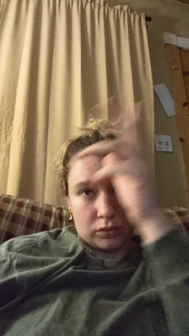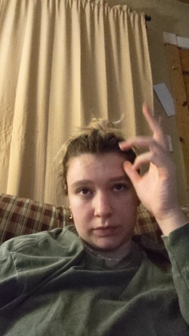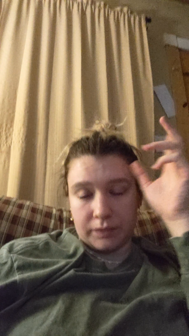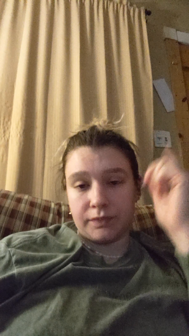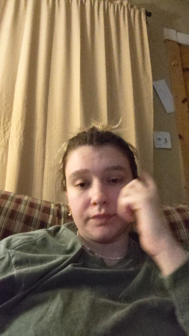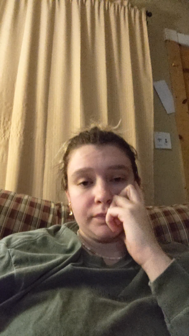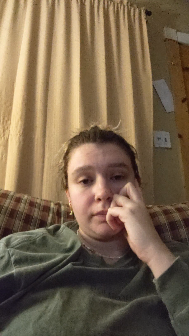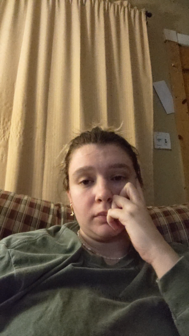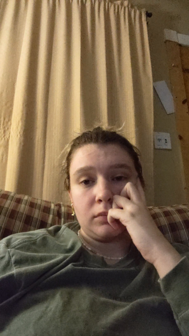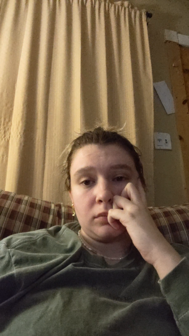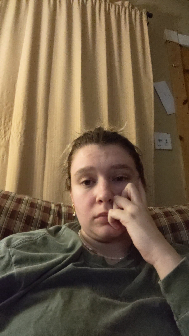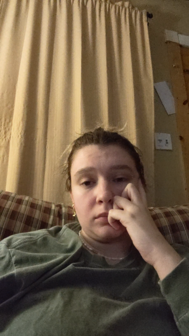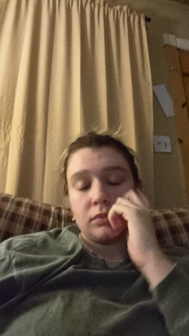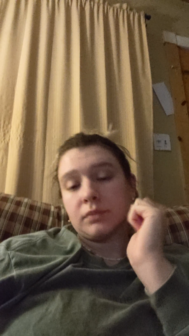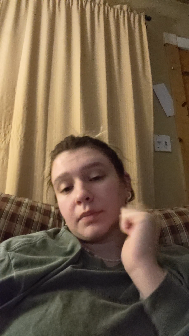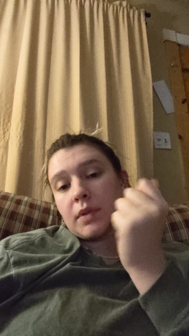bat